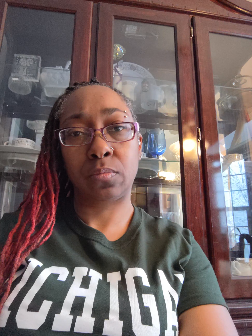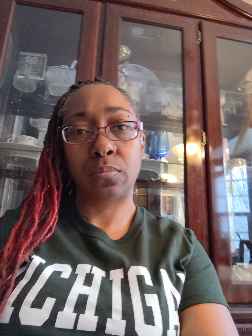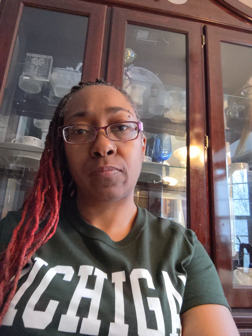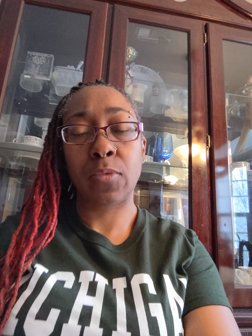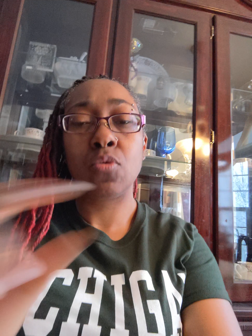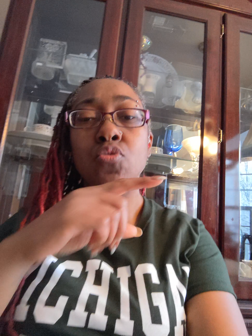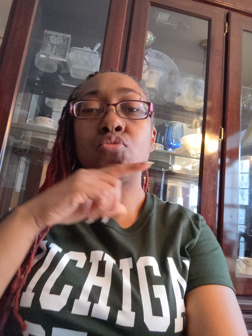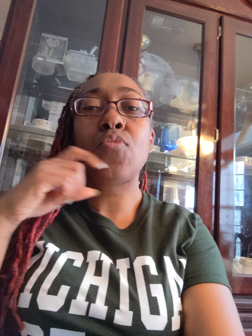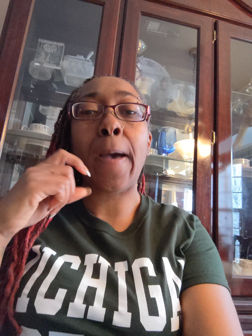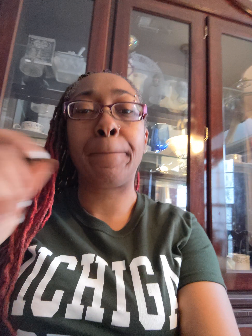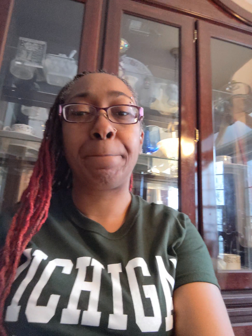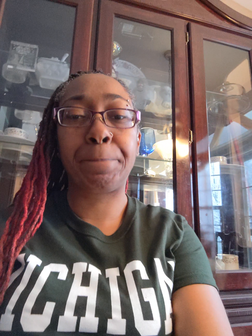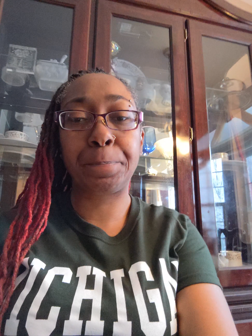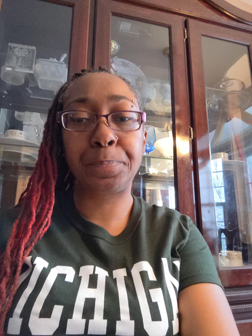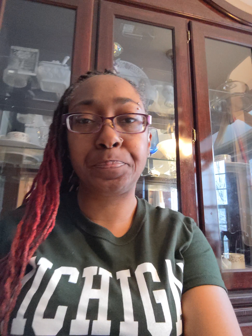dry